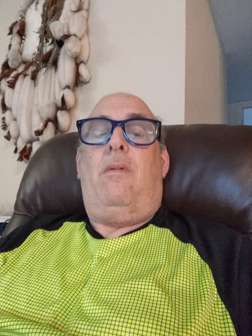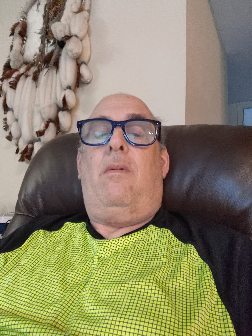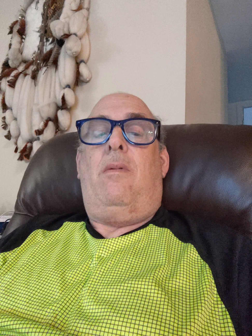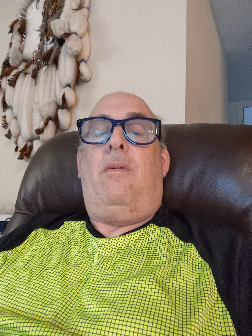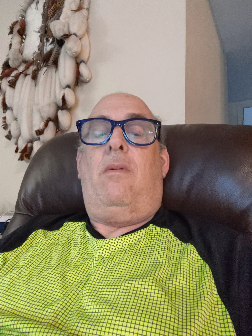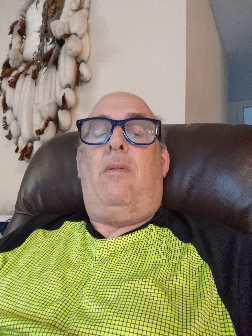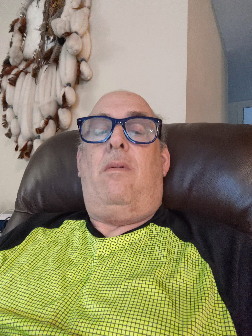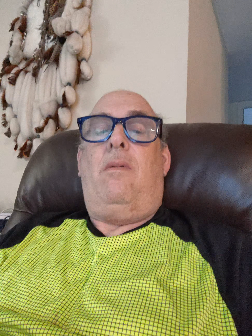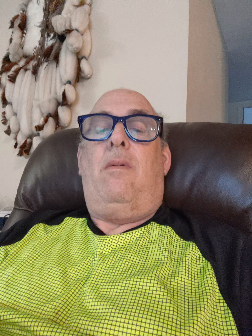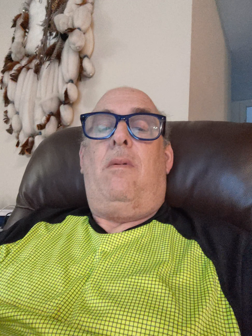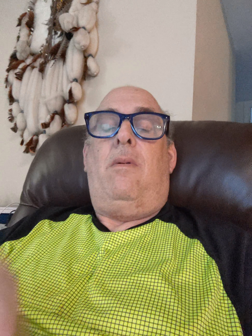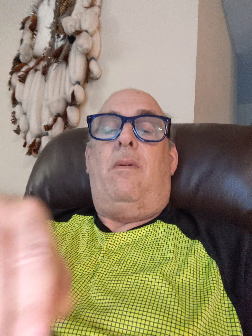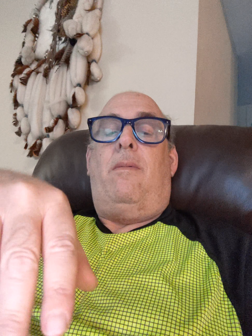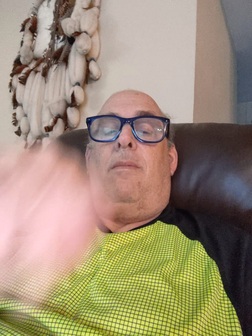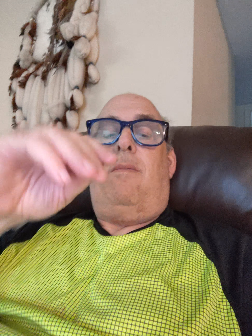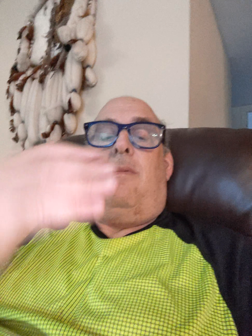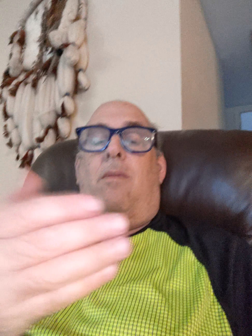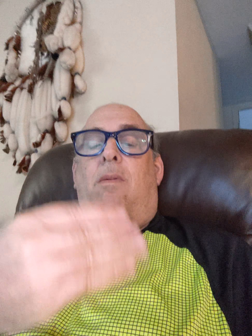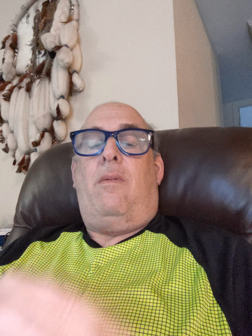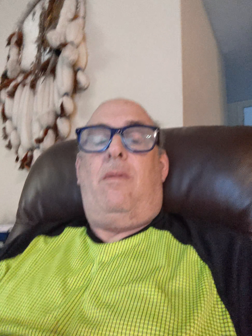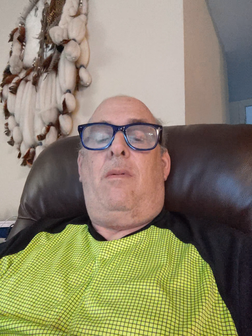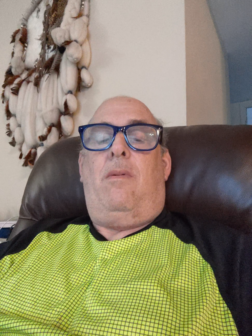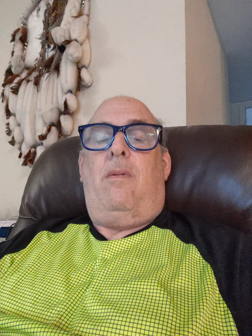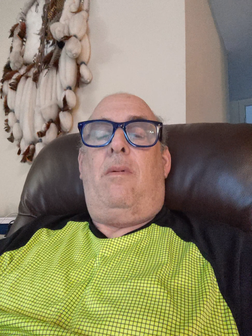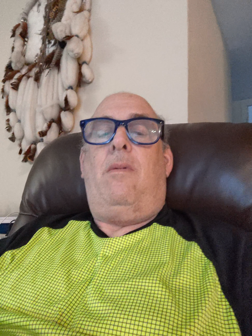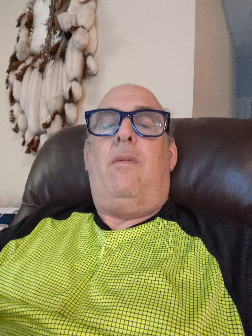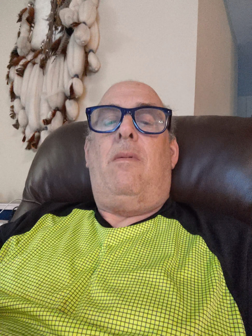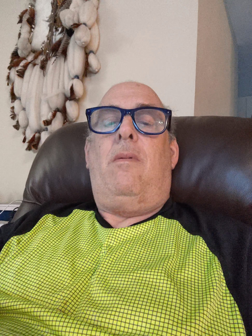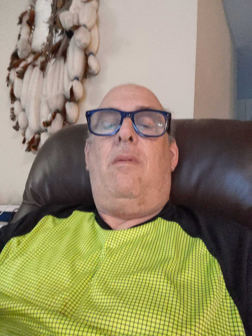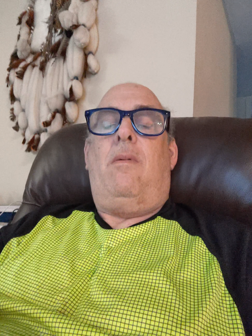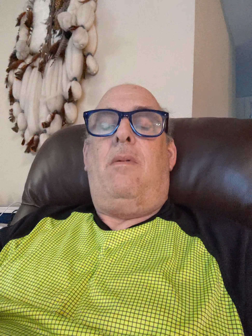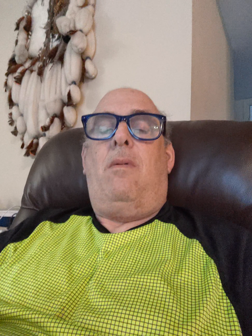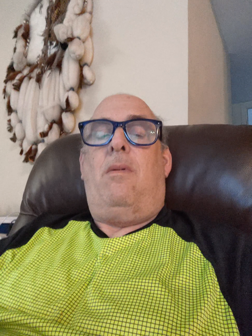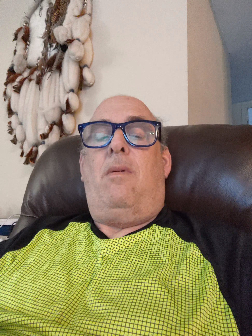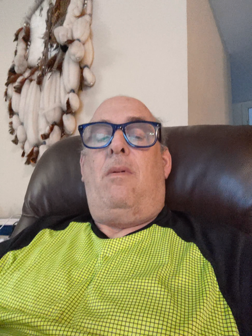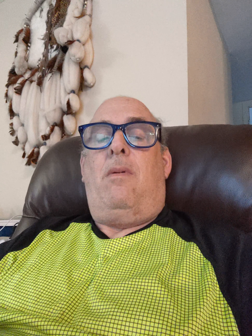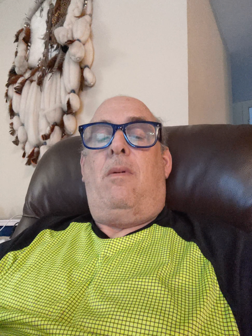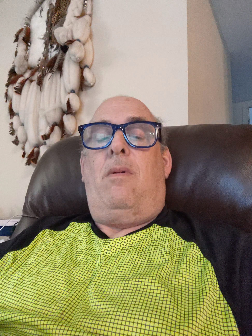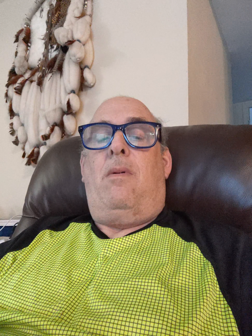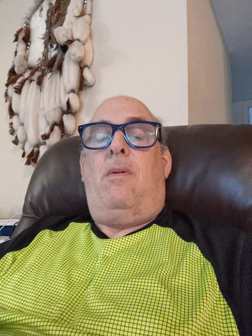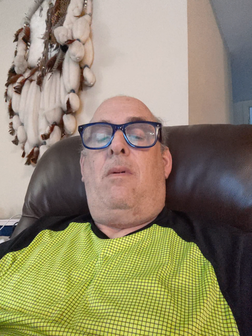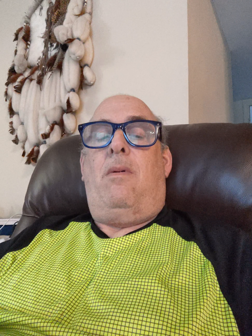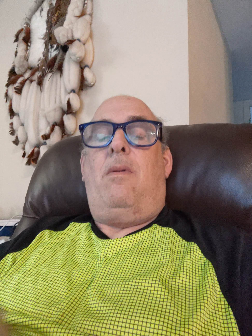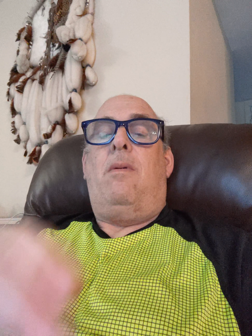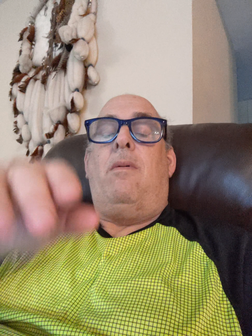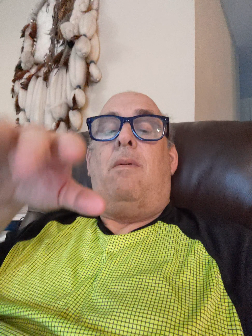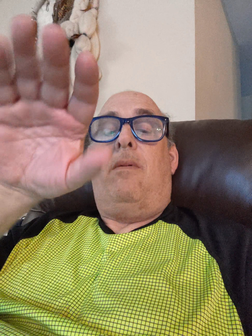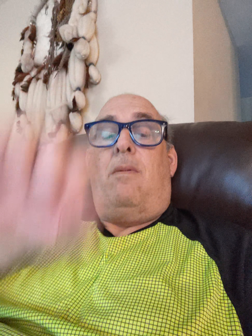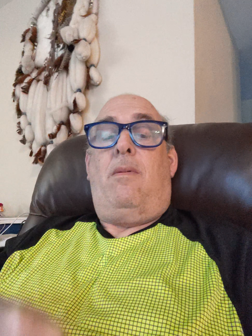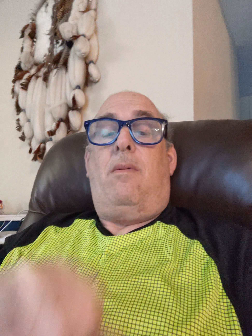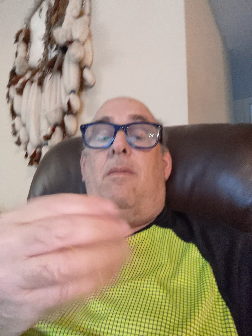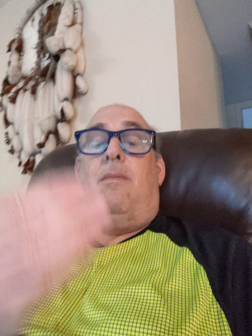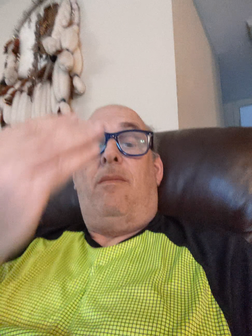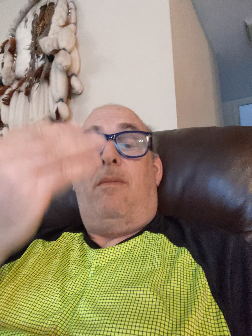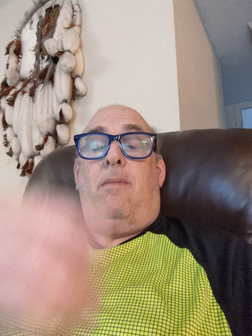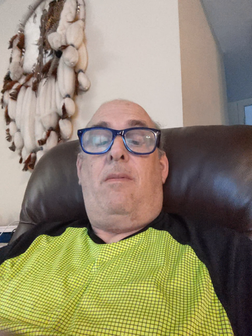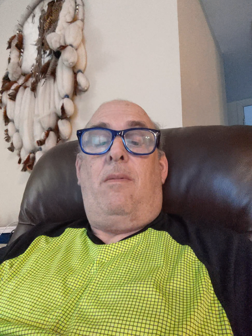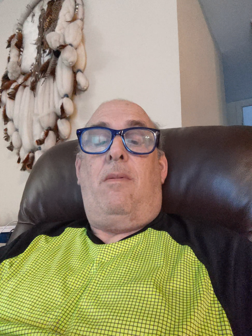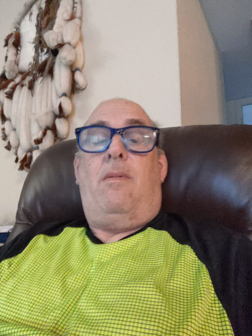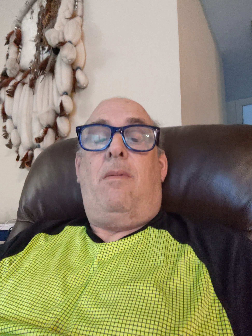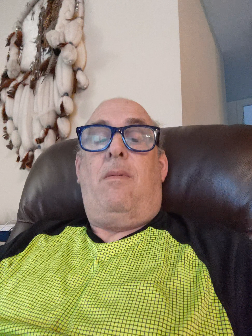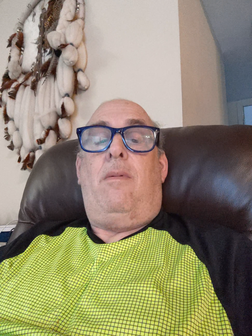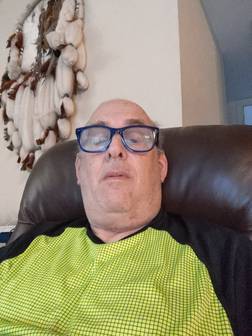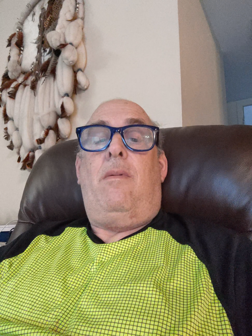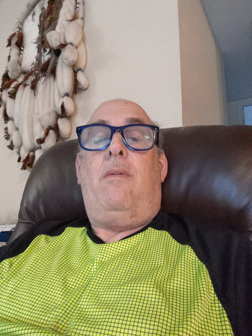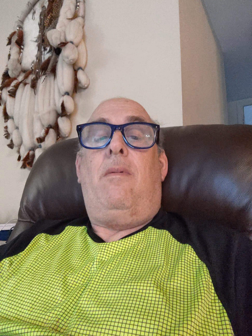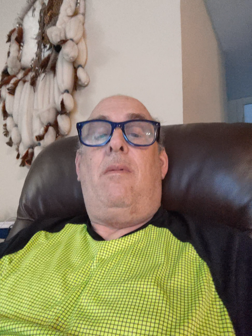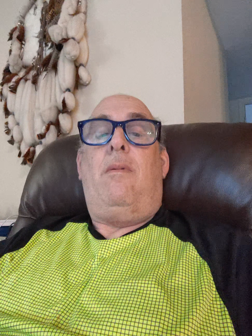mitten